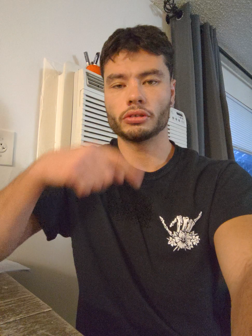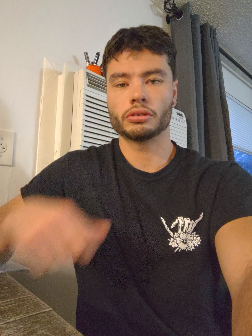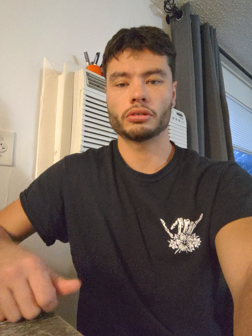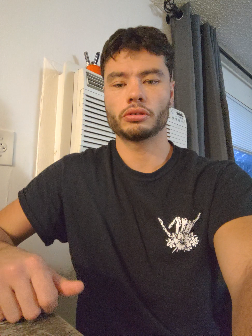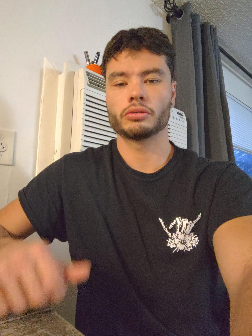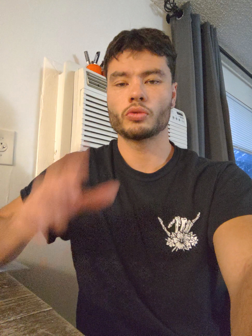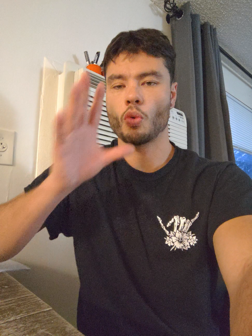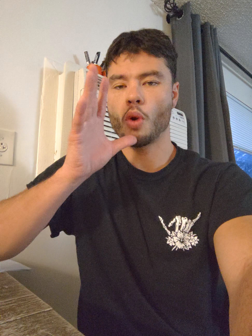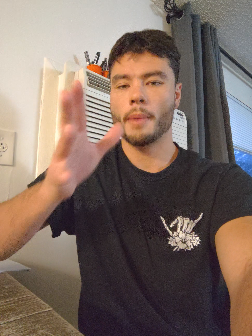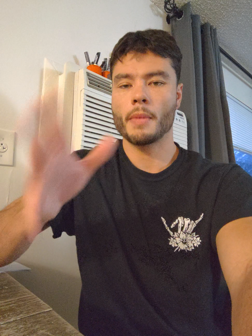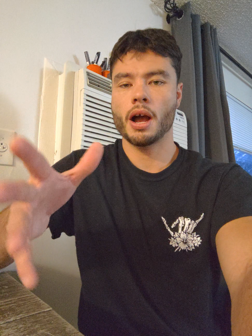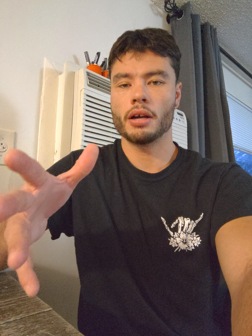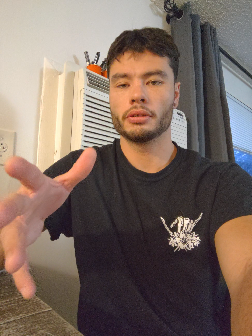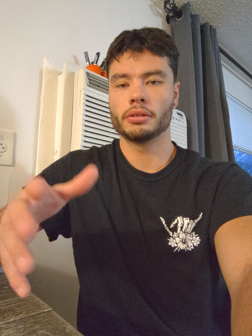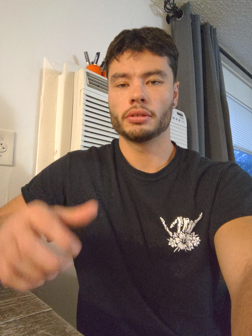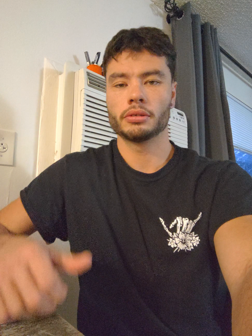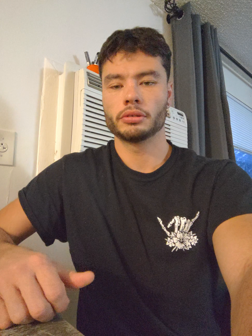grandma